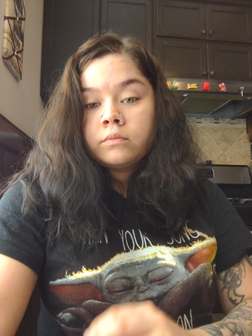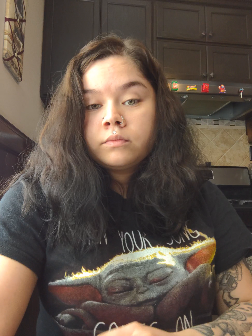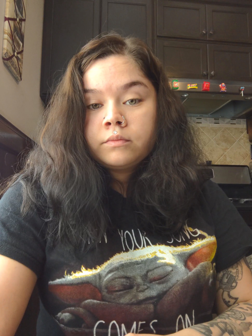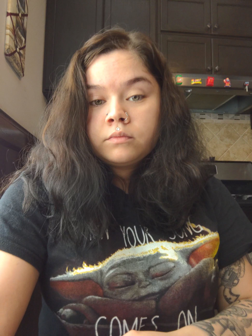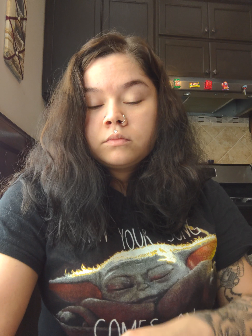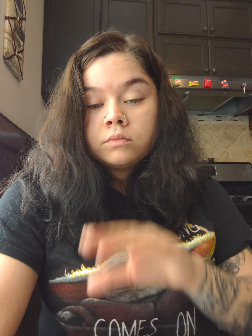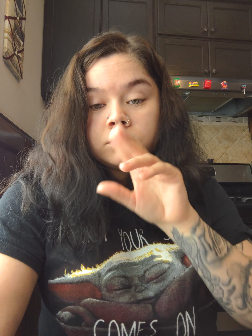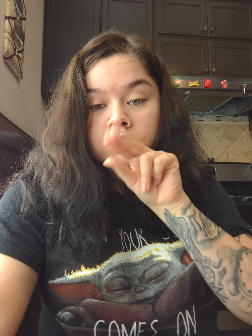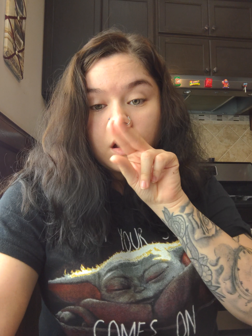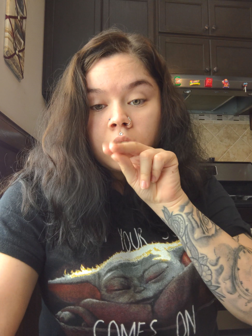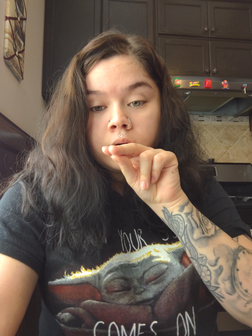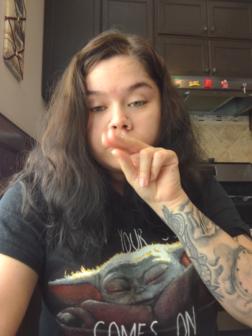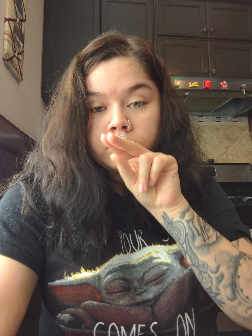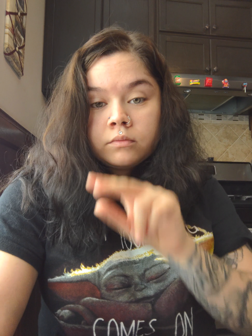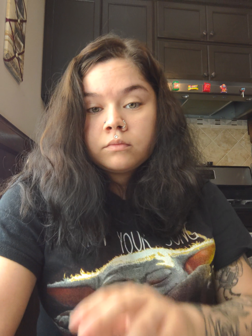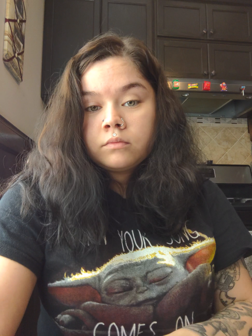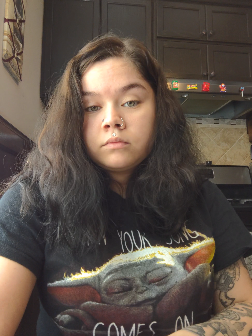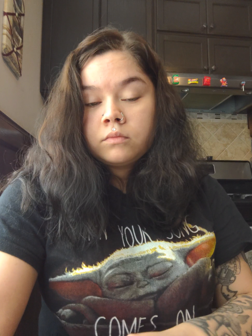duck